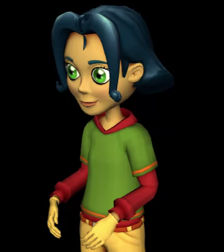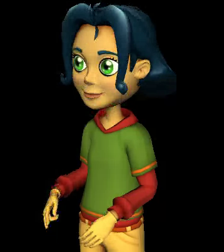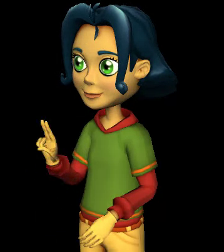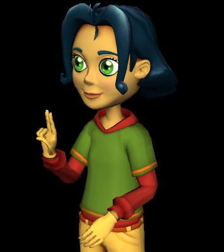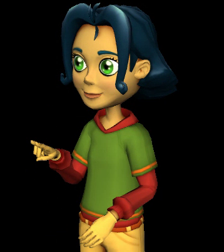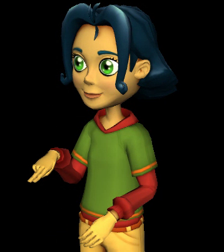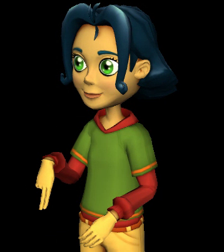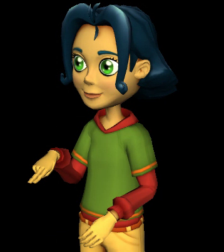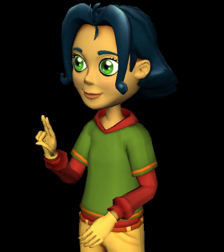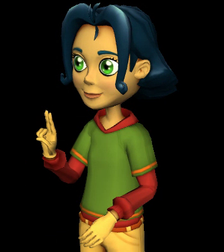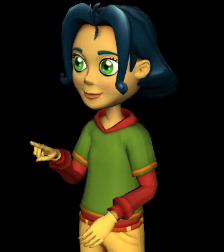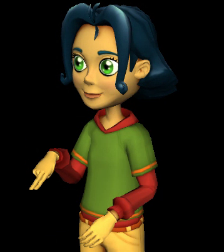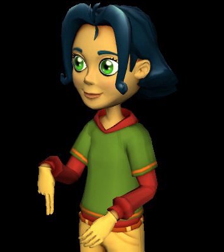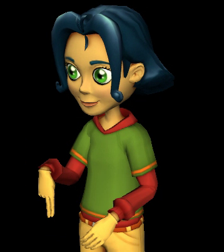يرسم